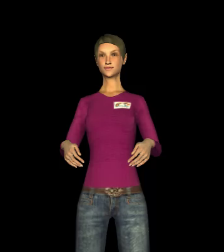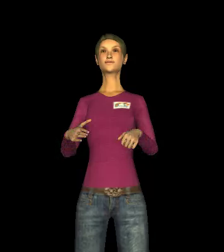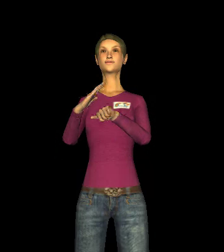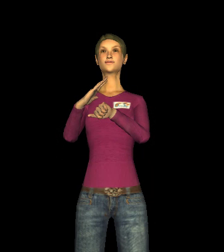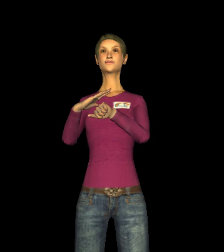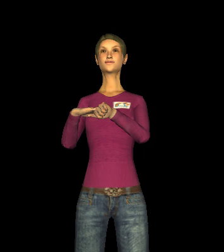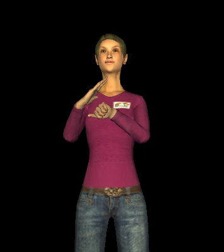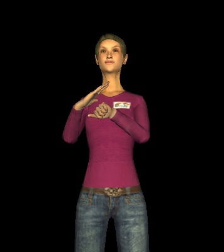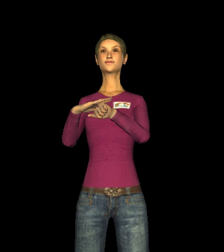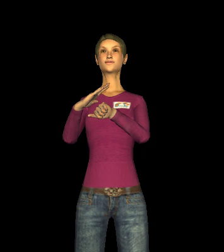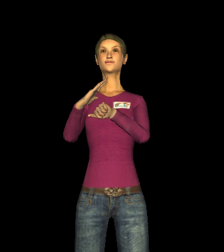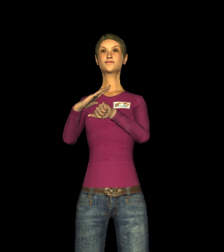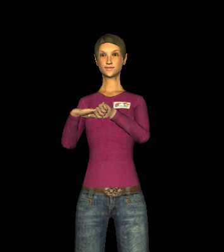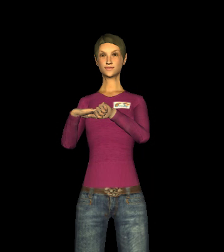يسار